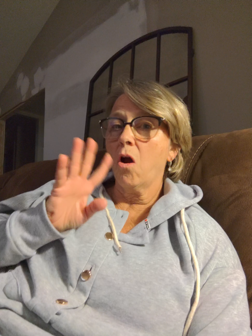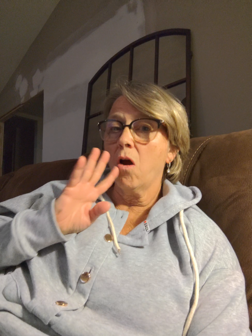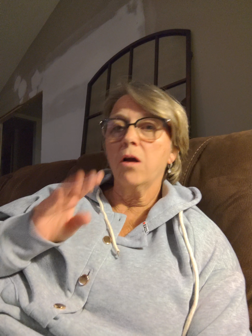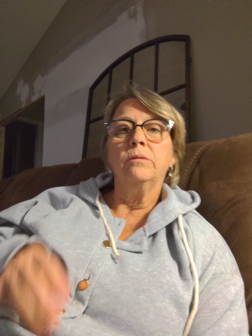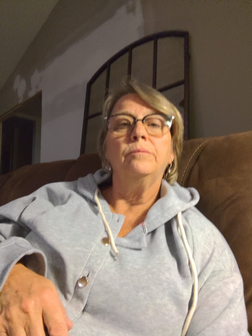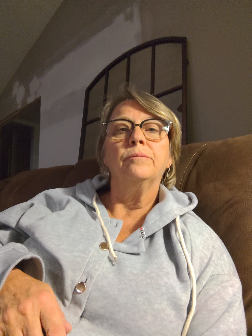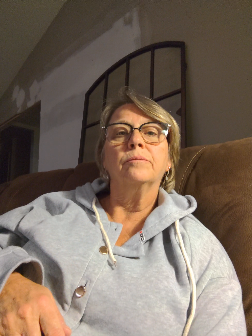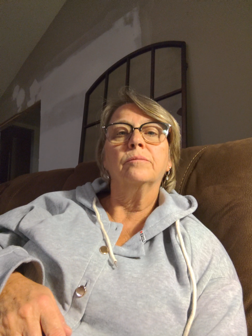talk